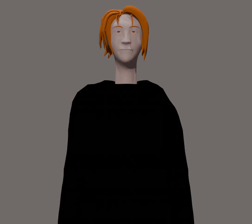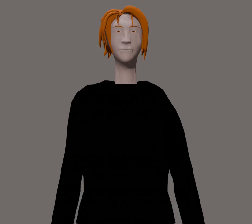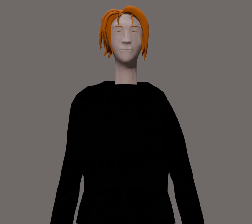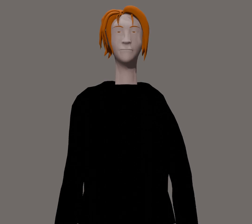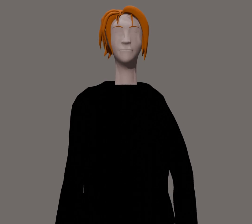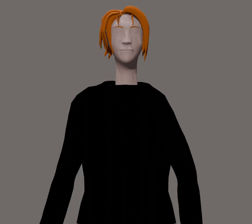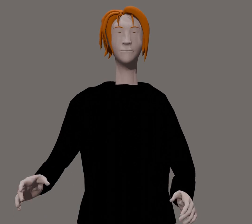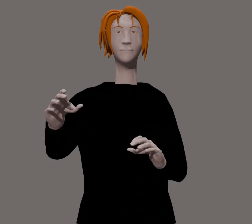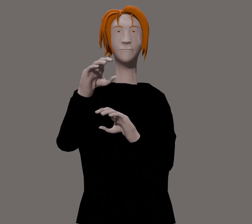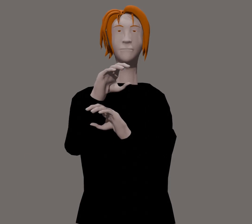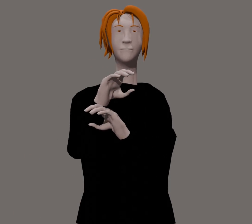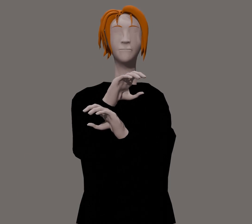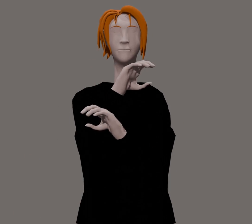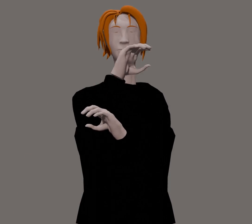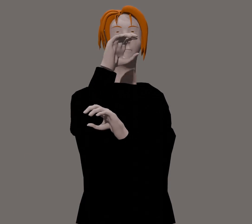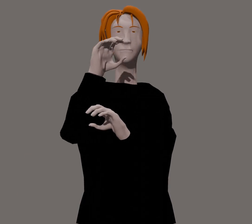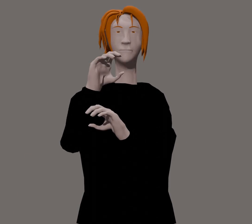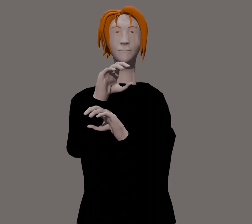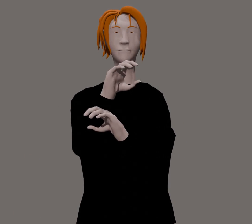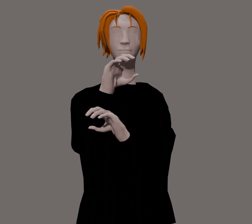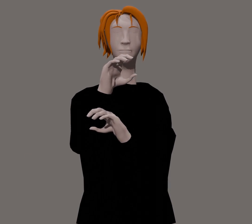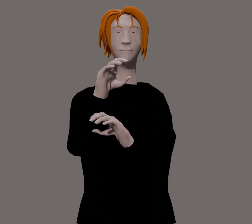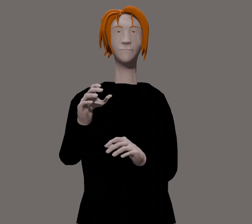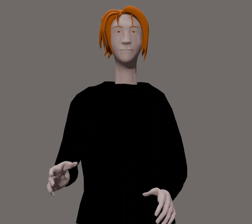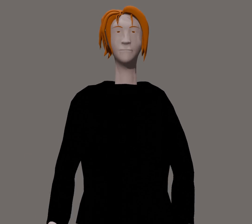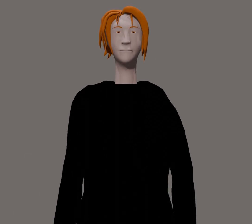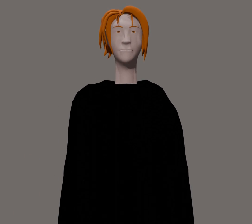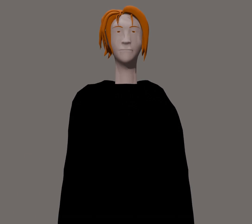Cameroon